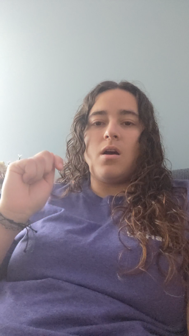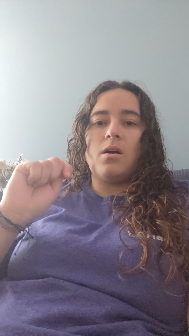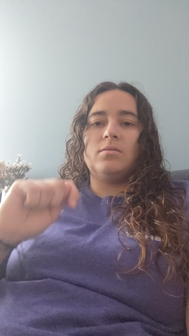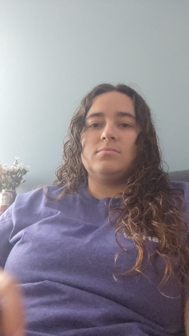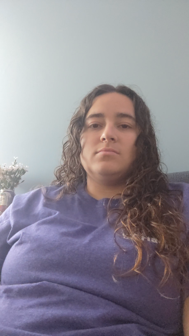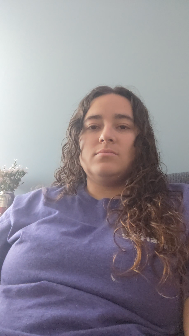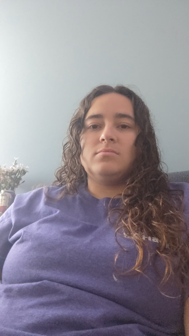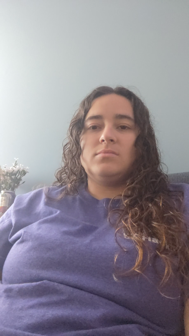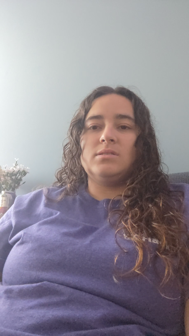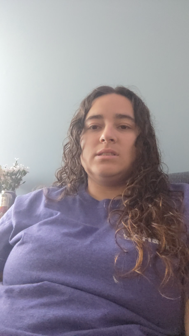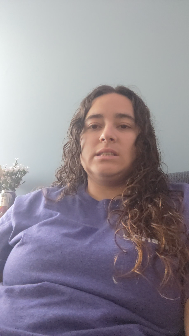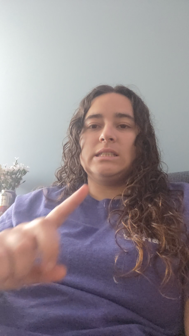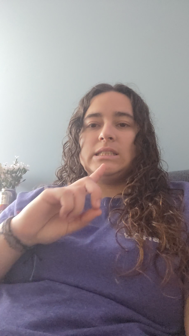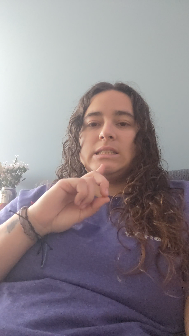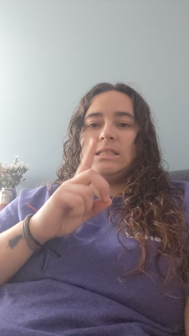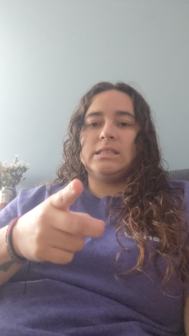is